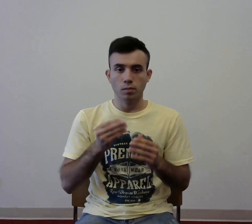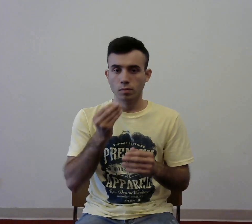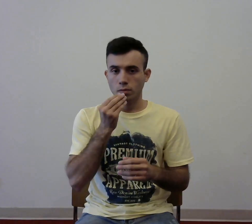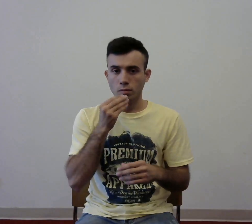yemək